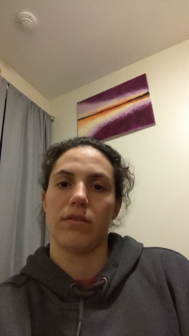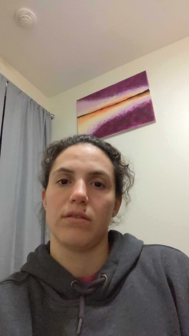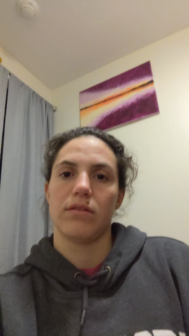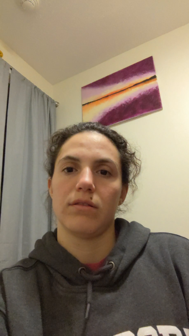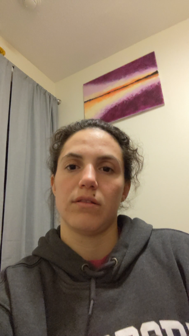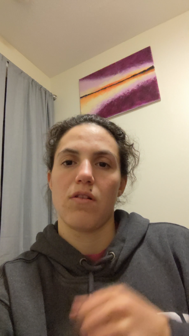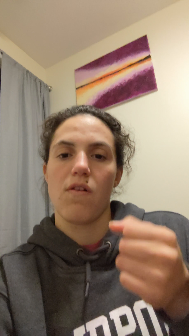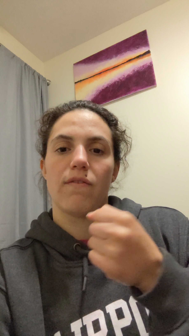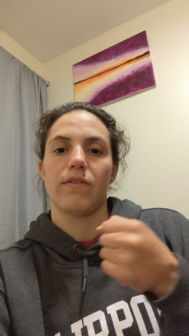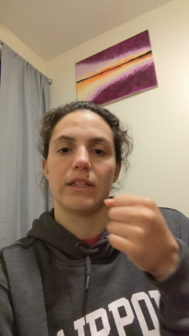coffee